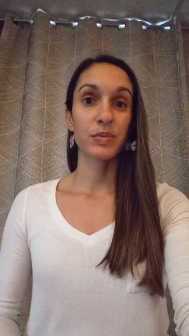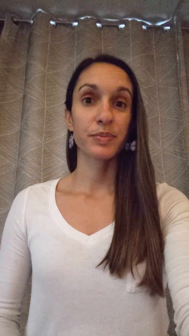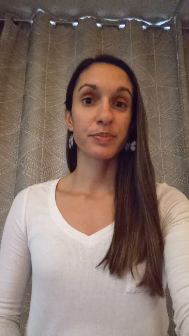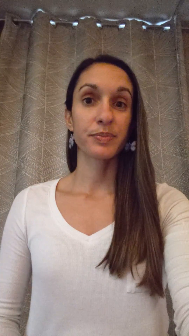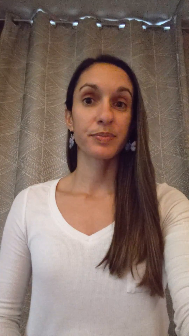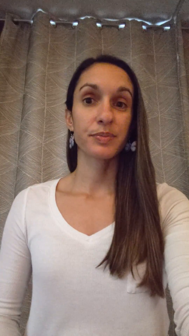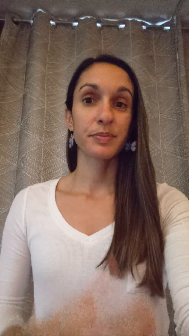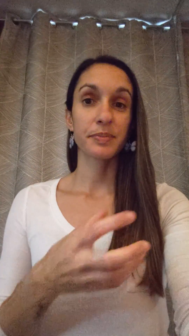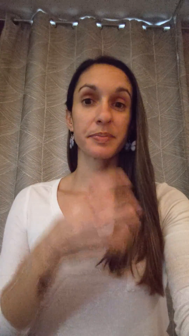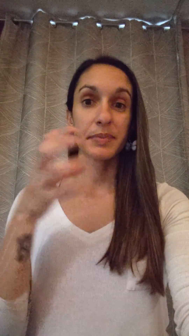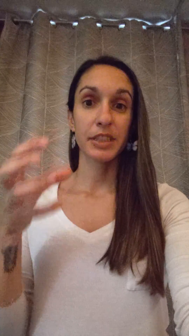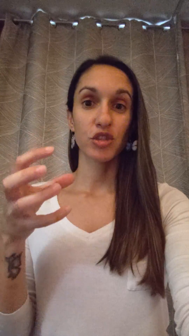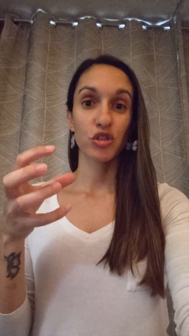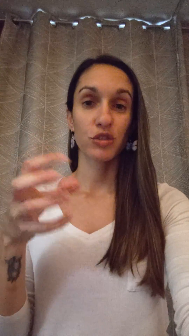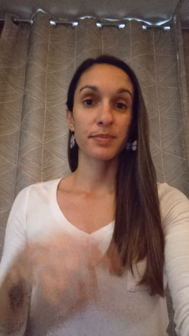much